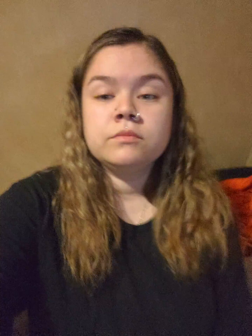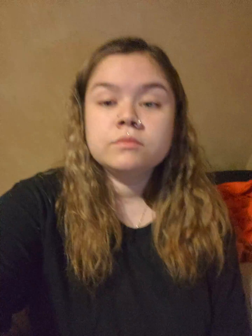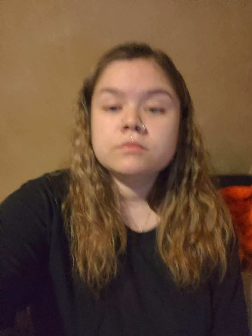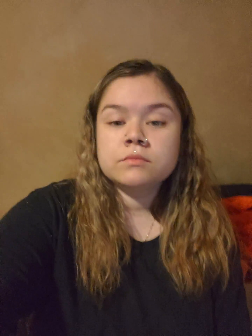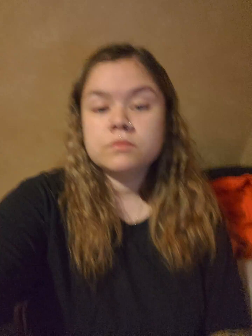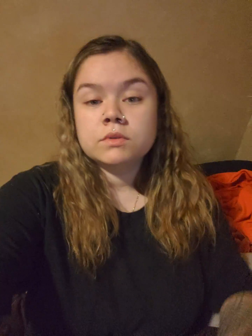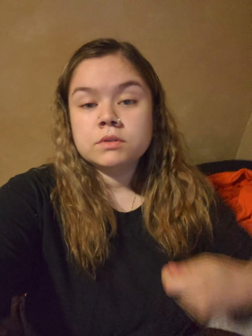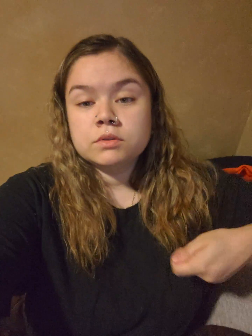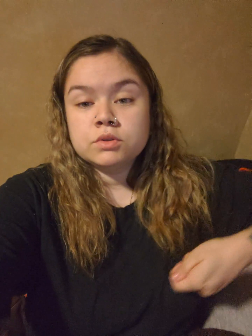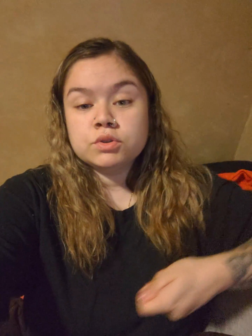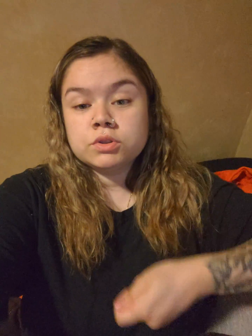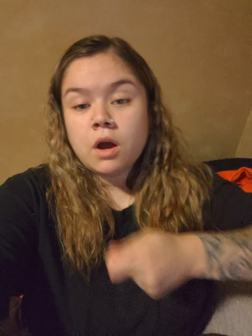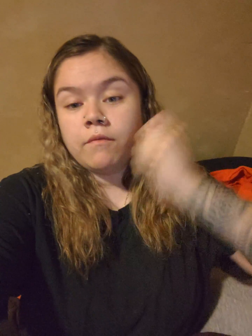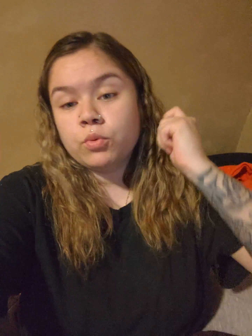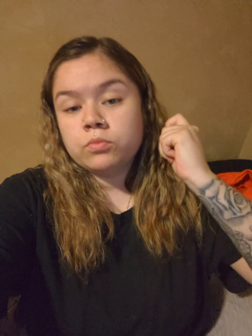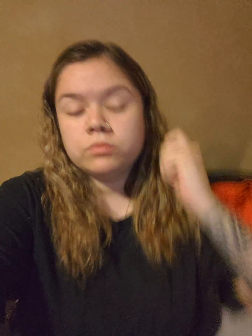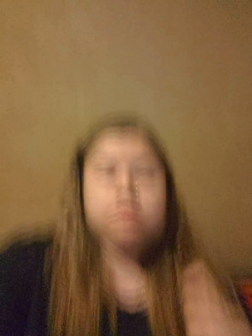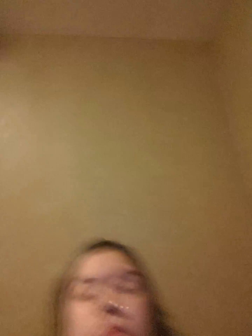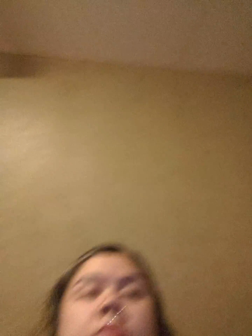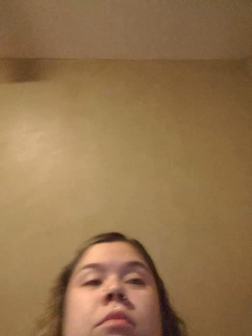shovel